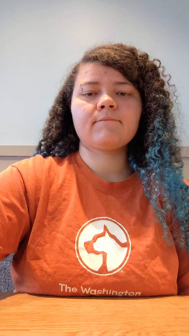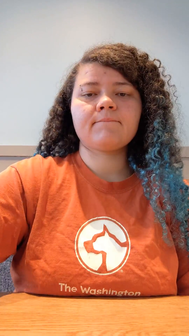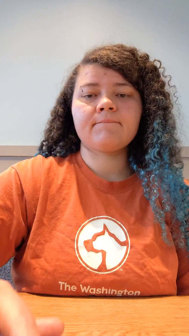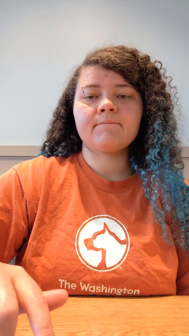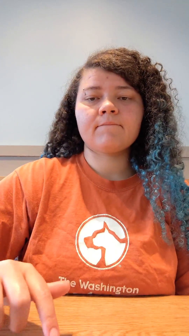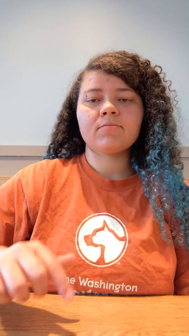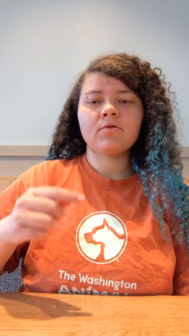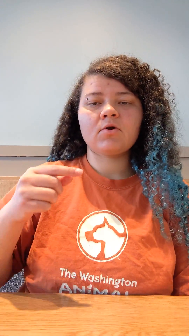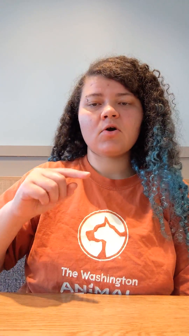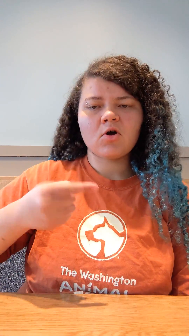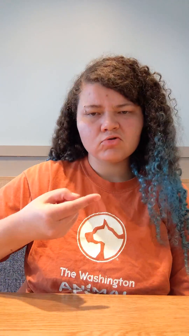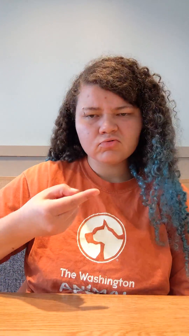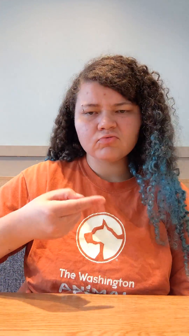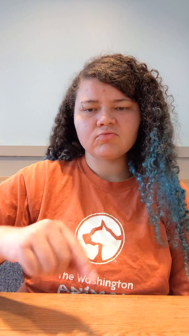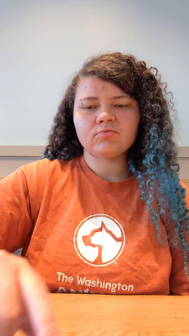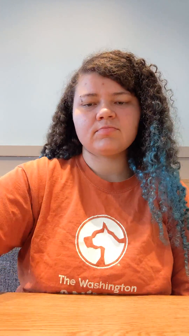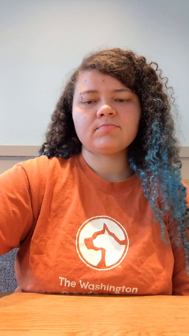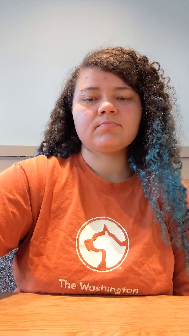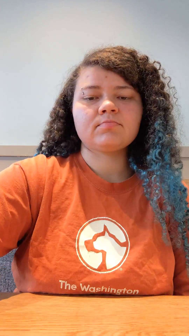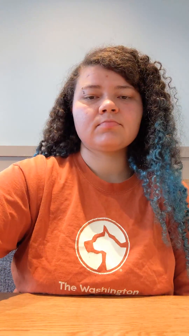hurt